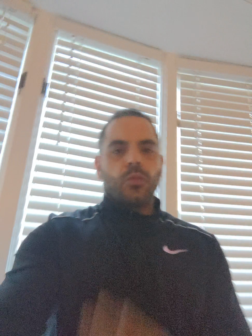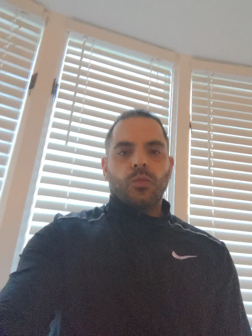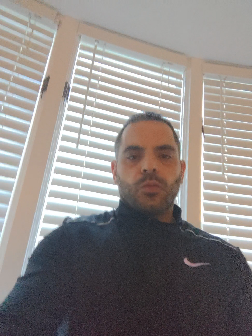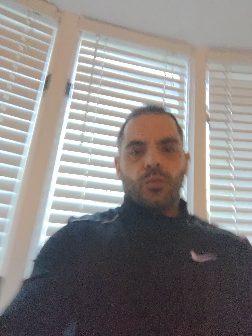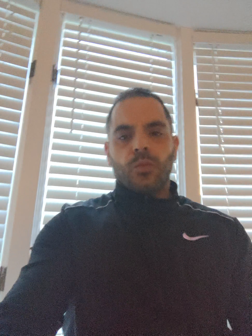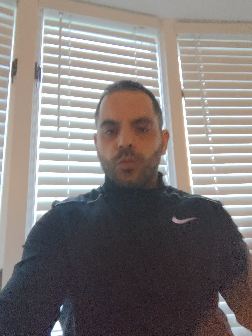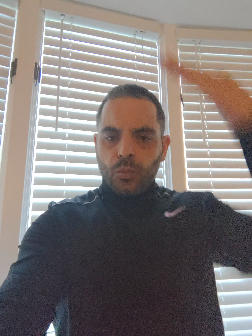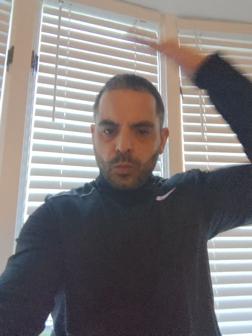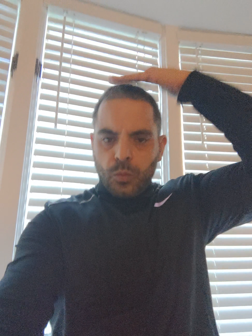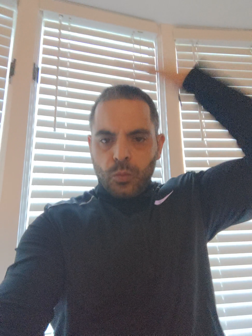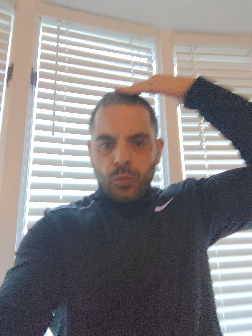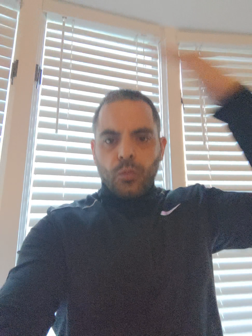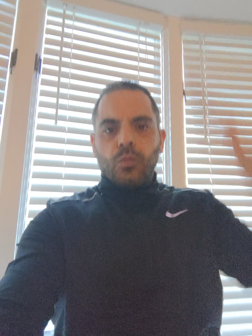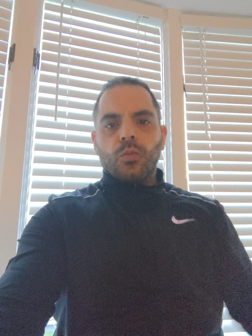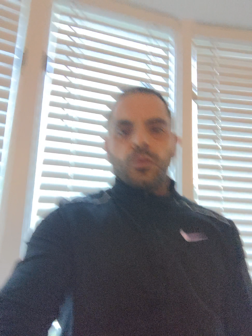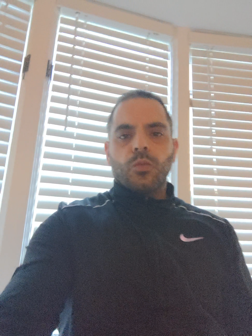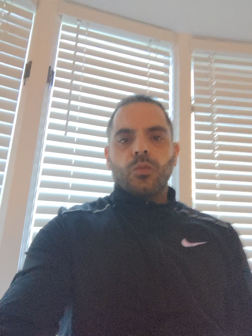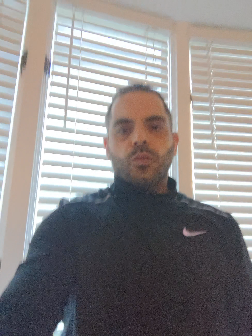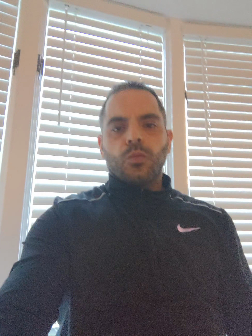hat